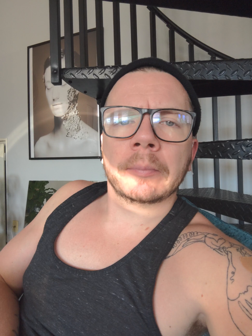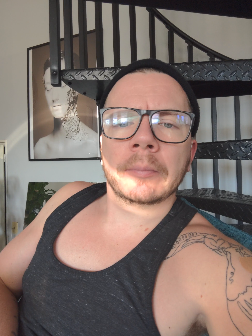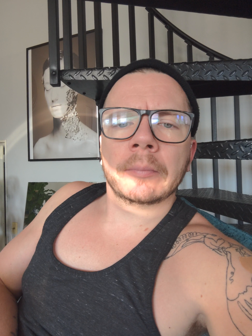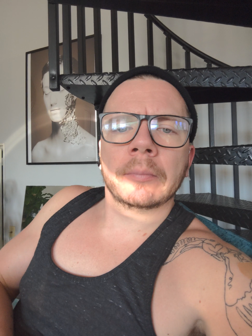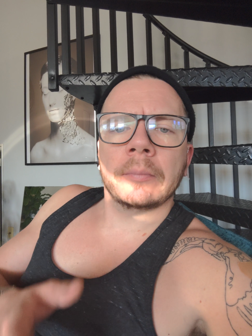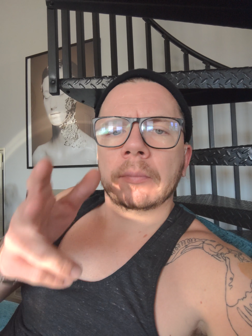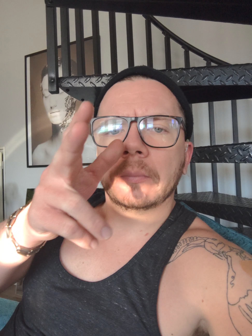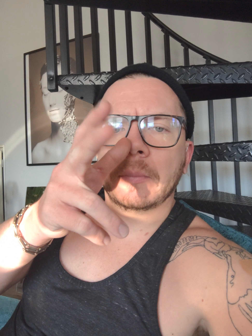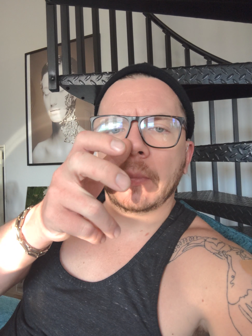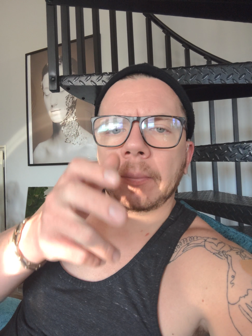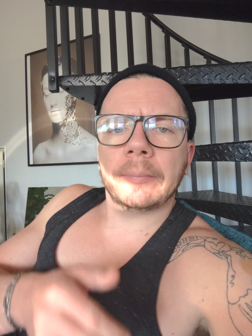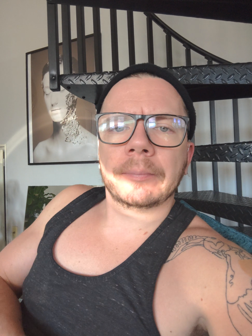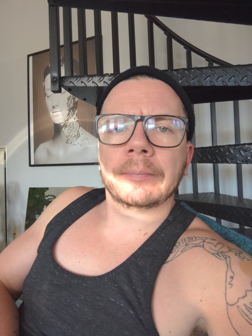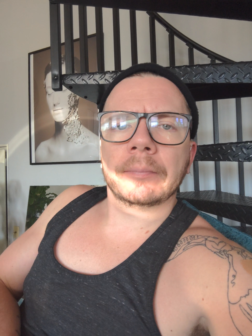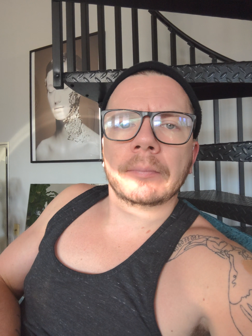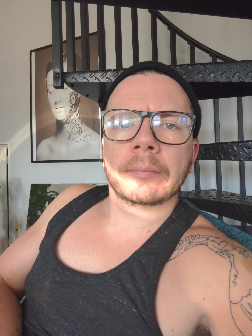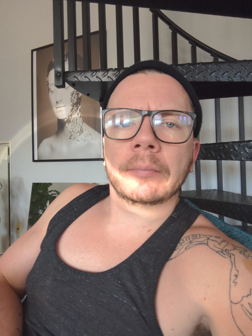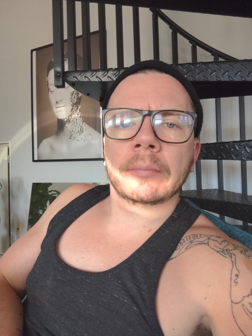bug